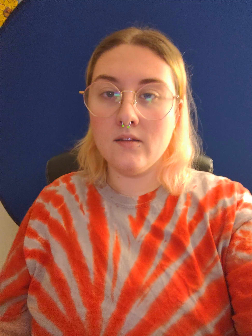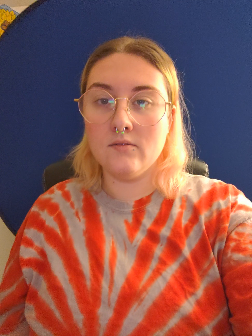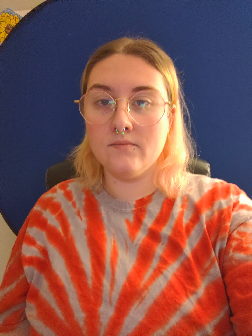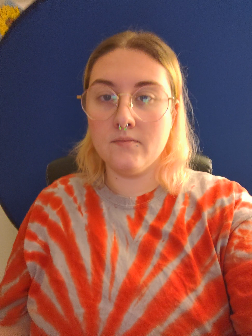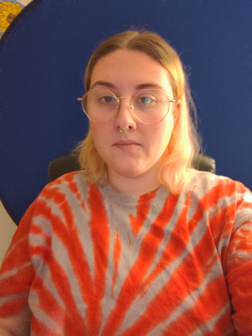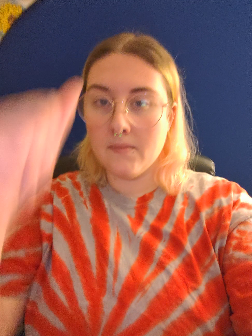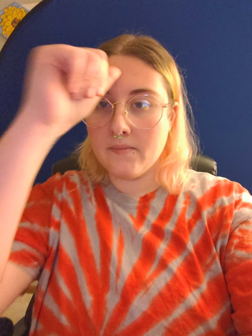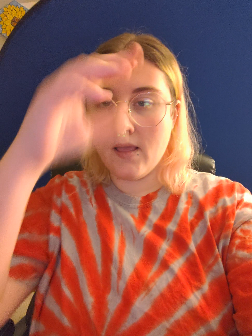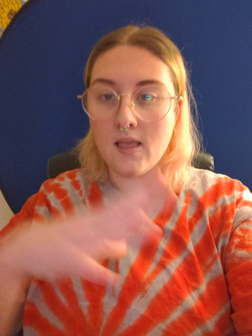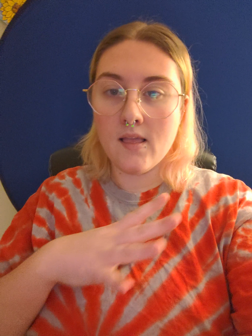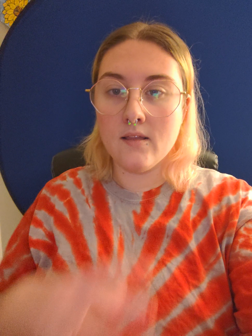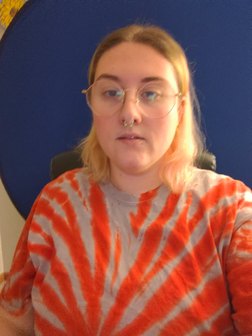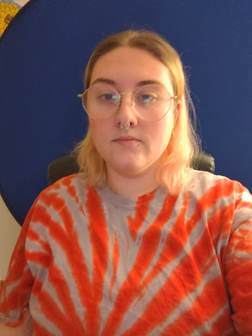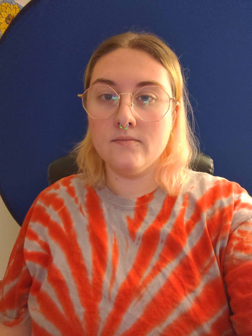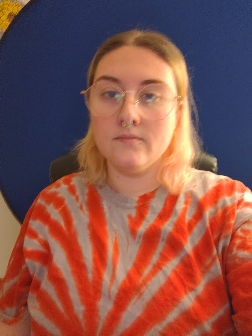man